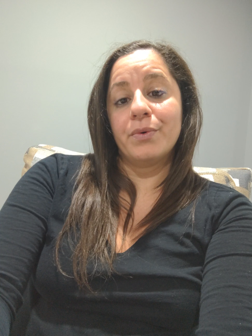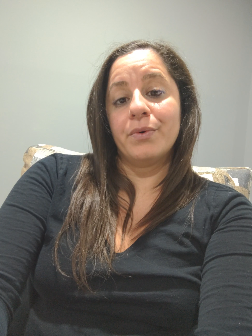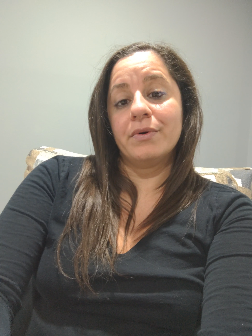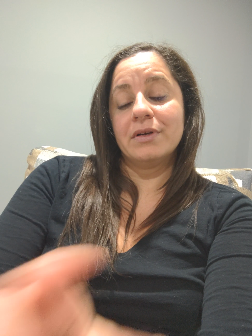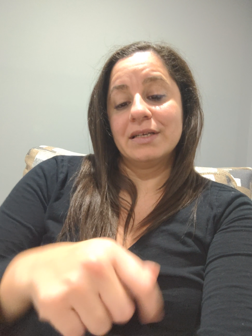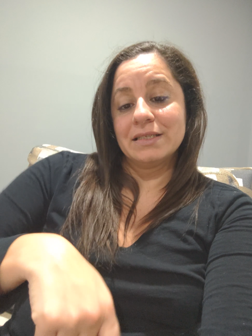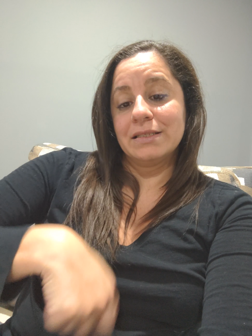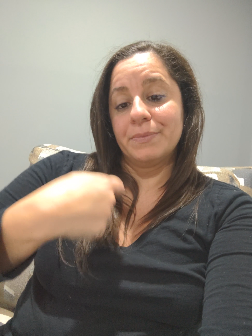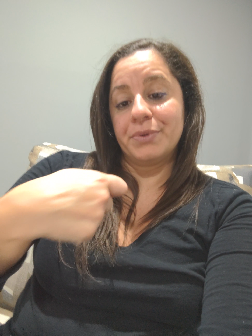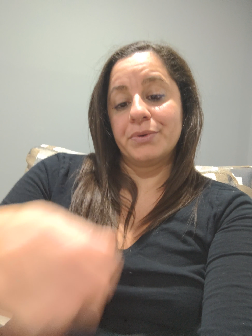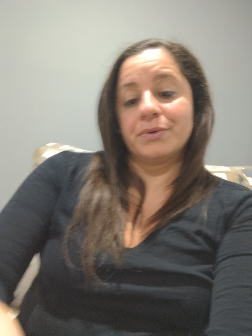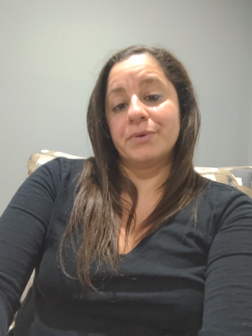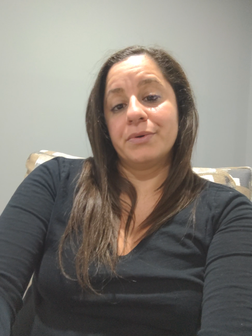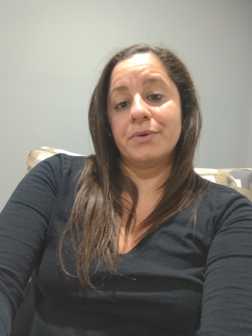zipper